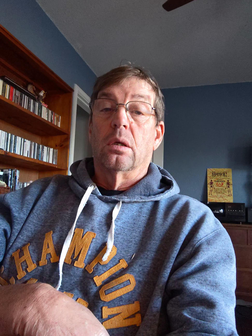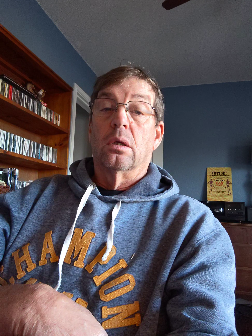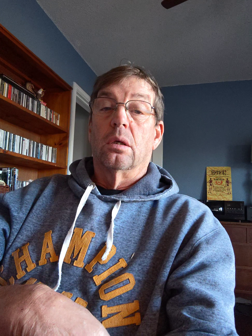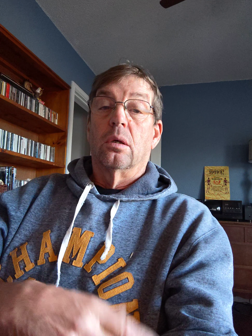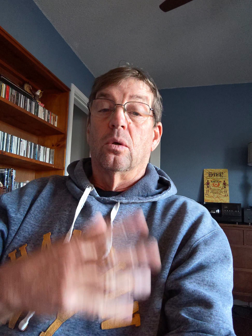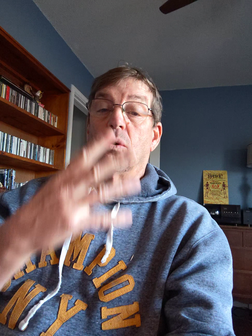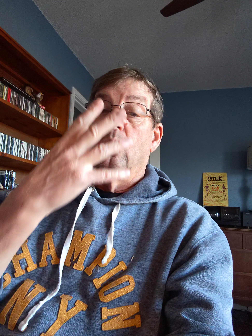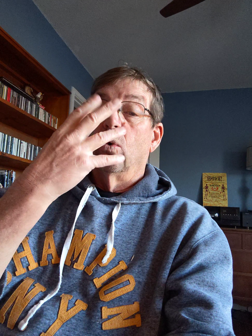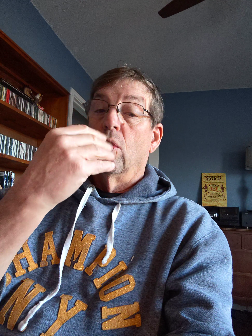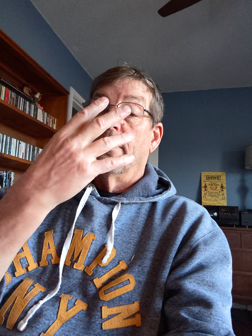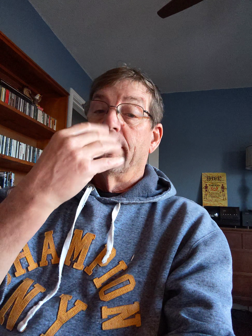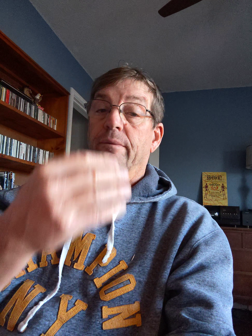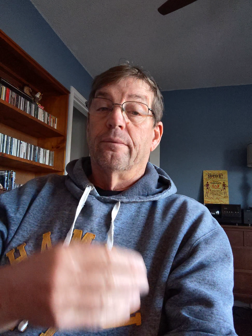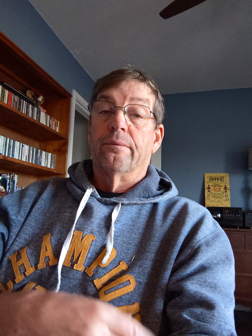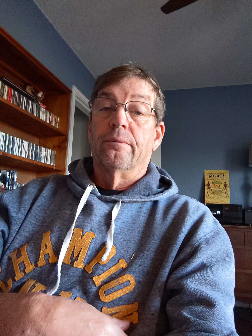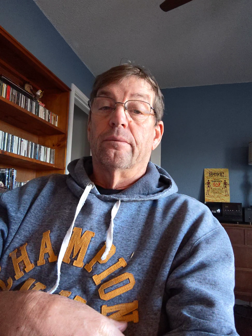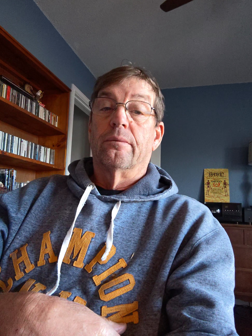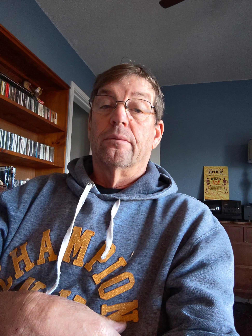wolf